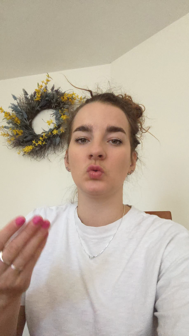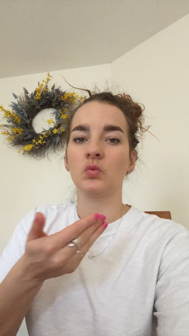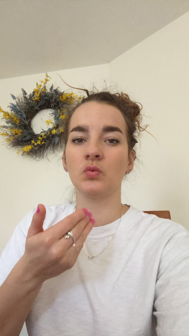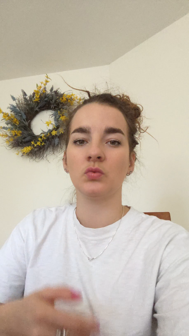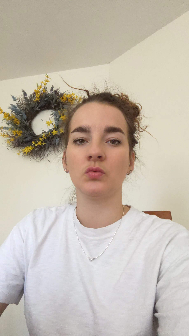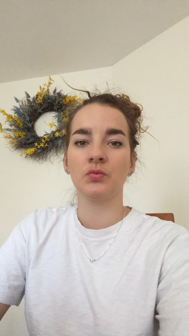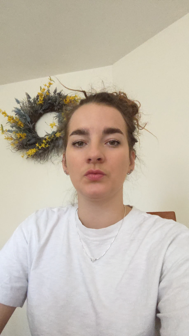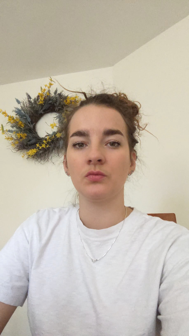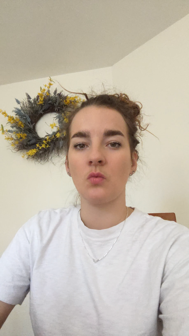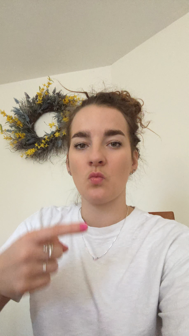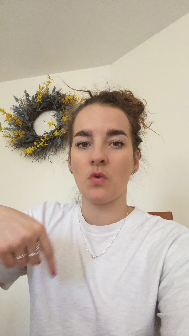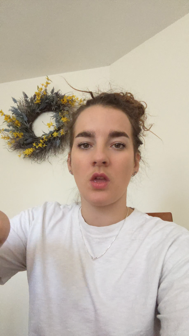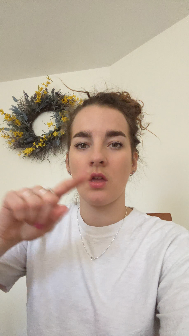around